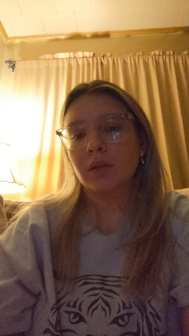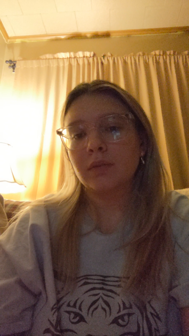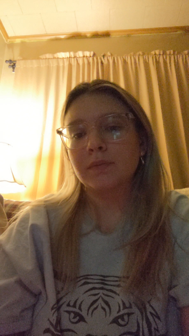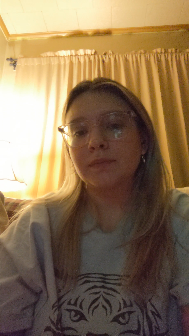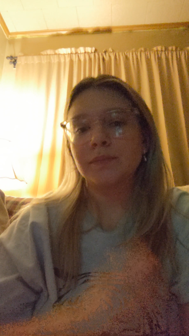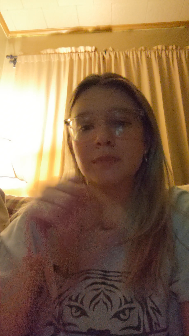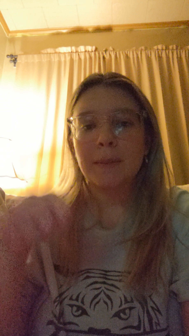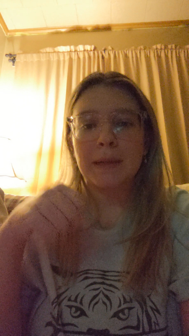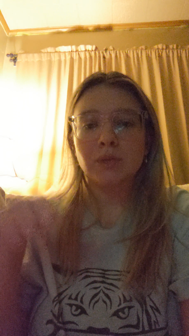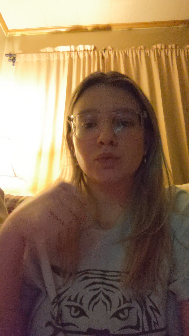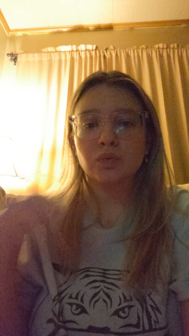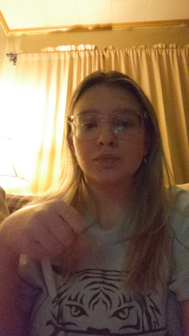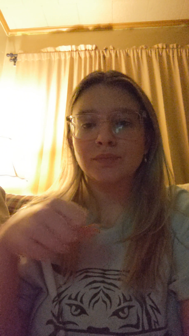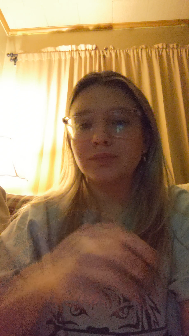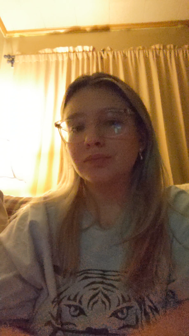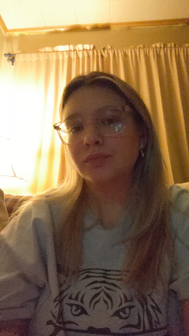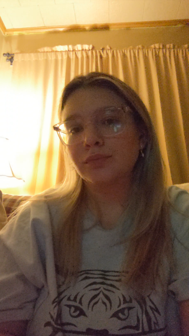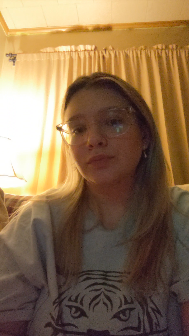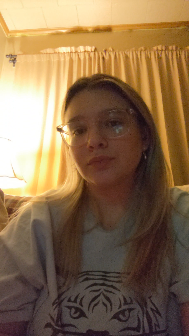bicycle